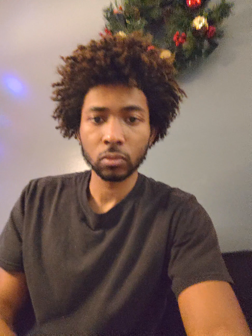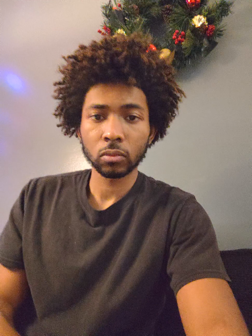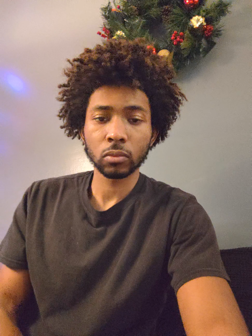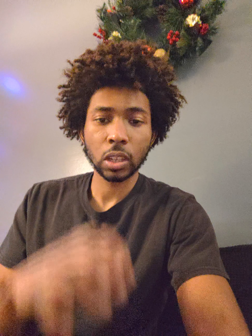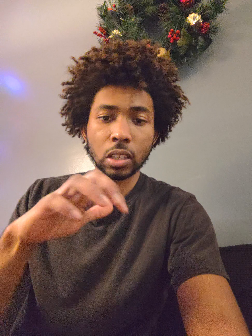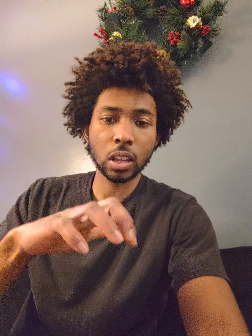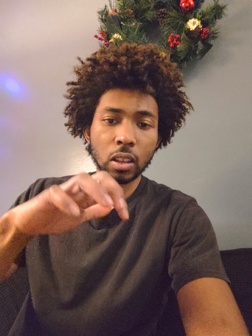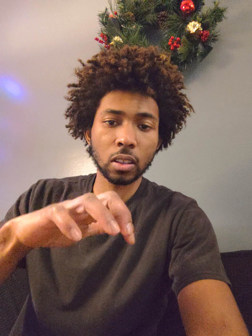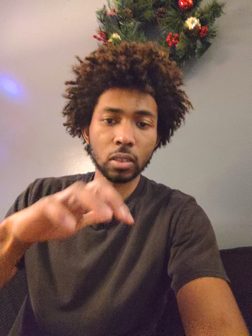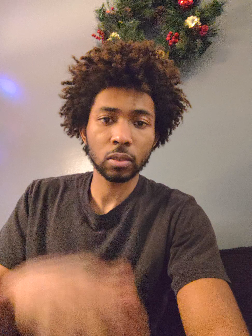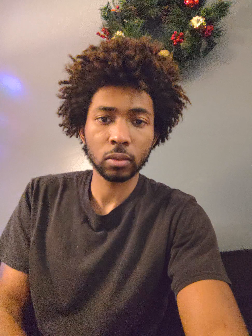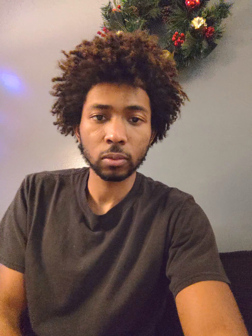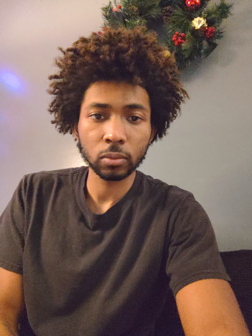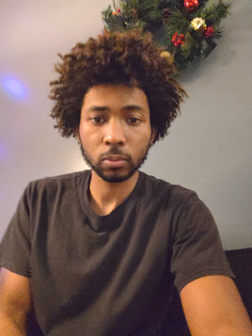alligator